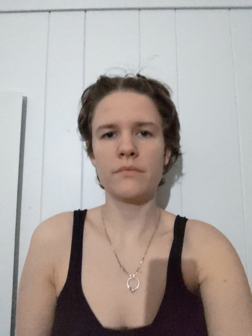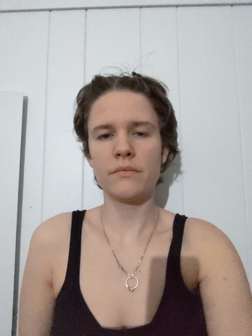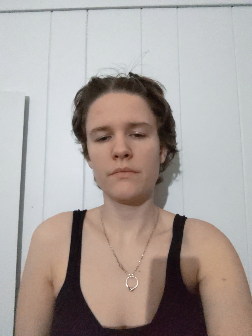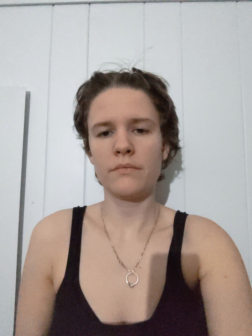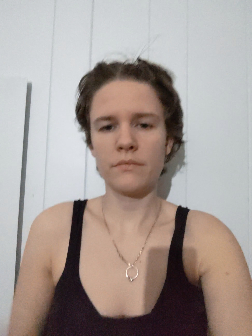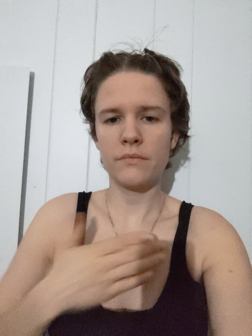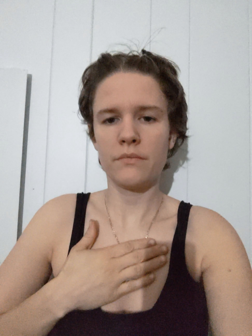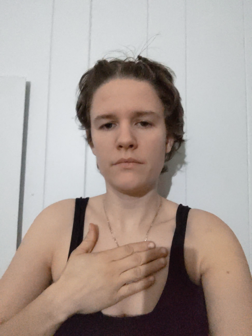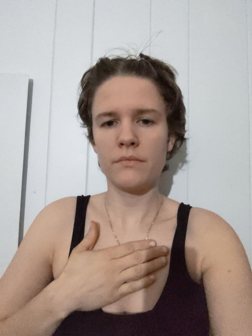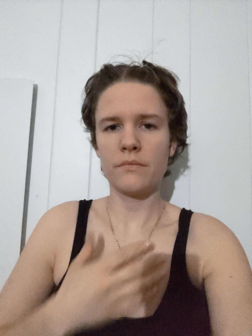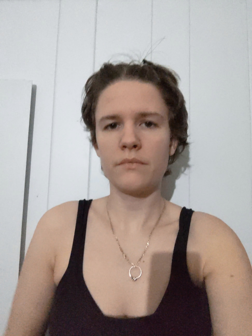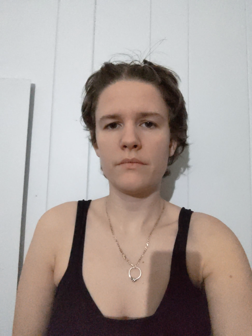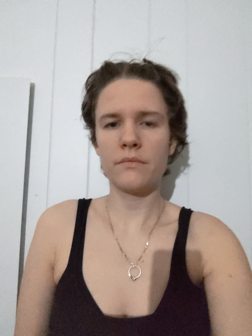my